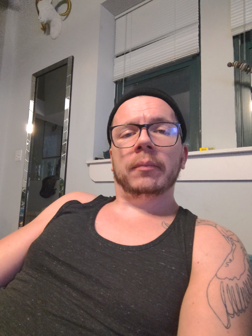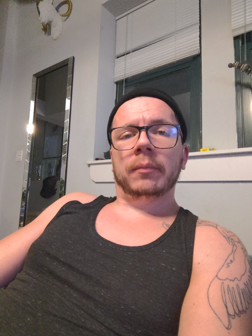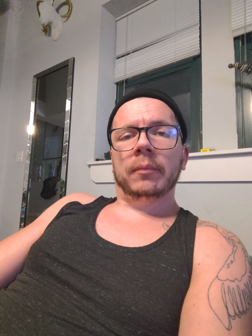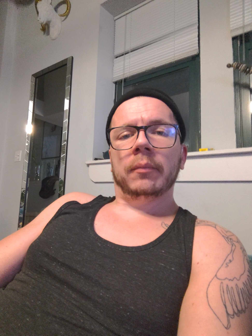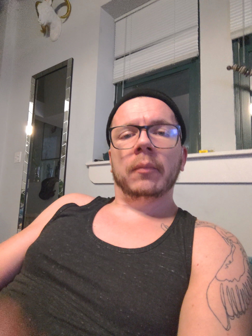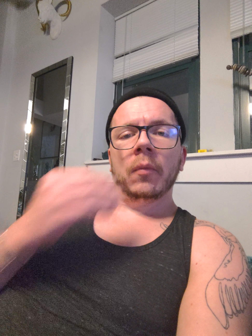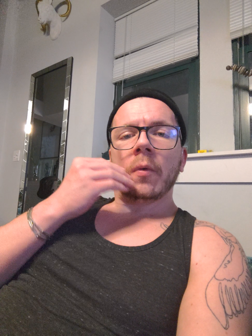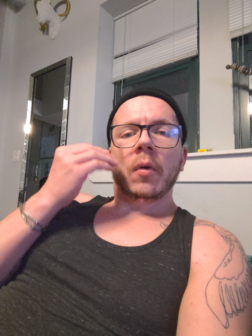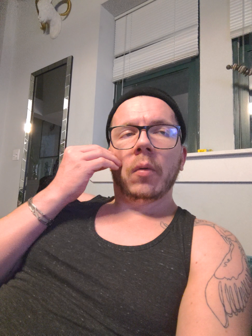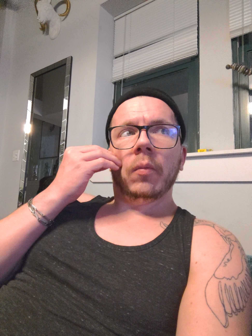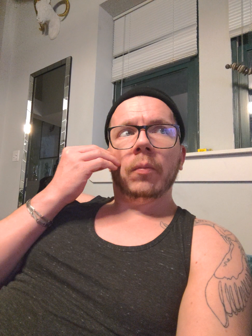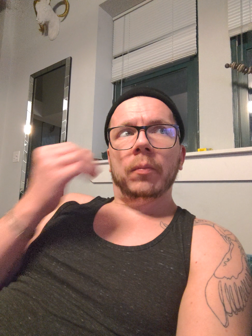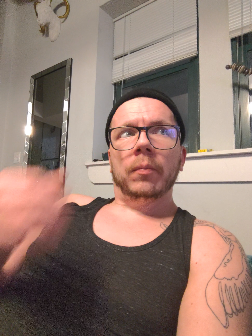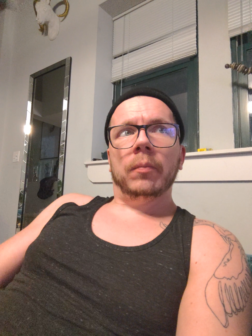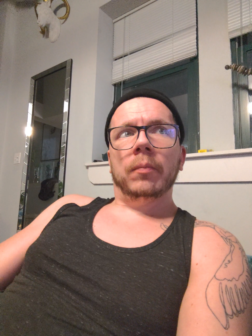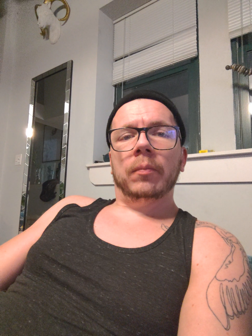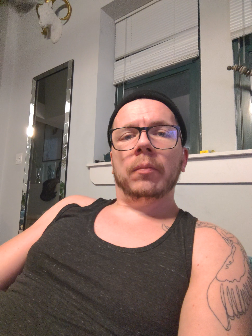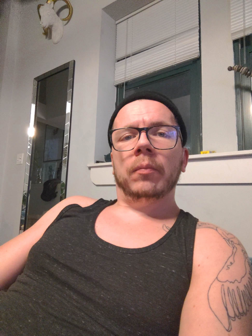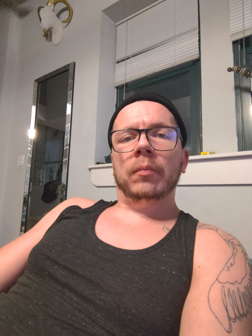home